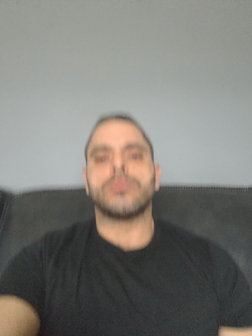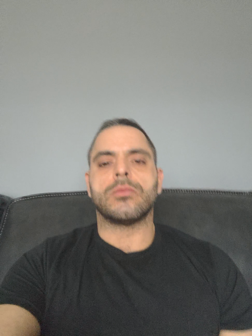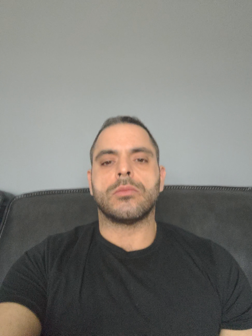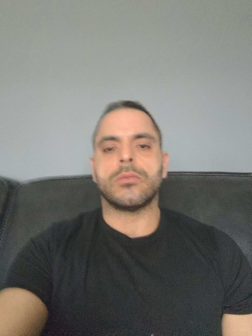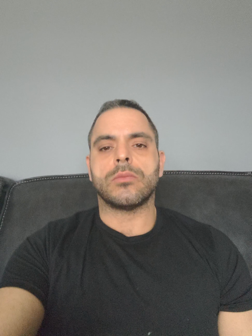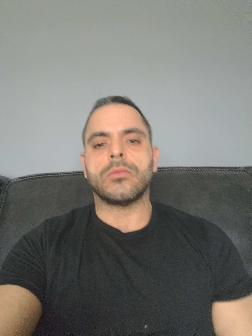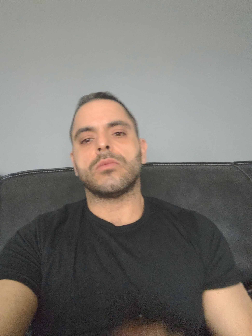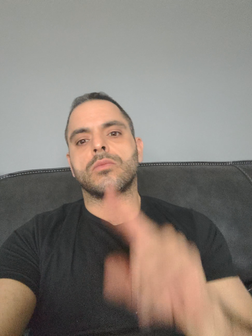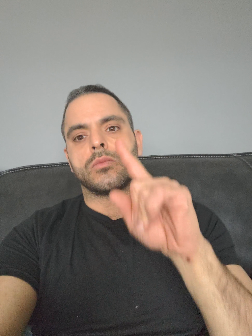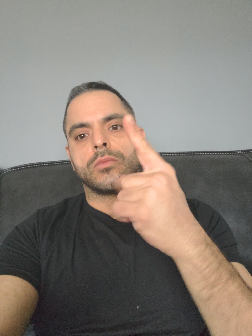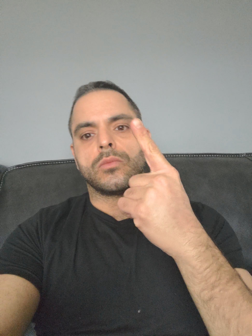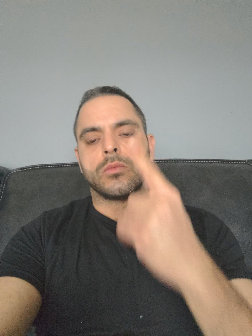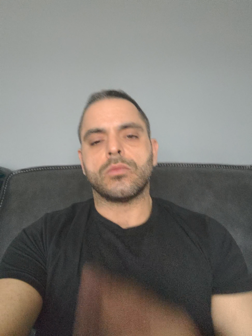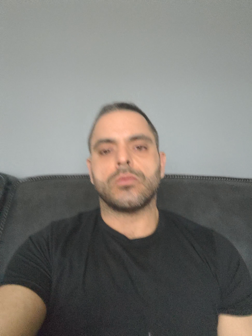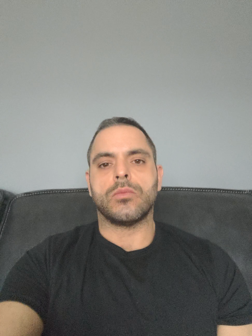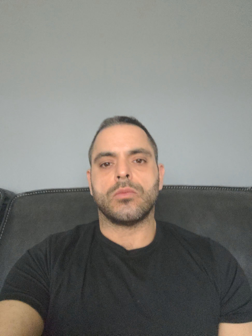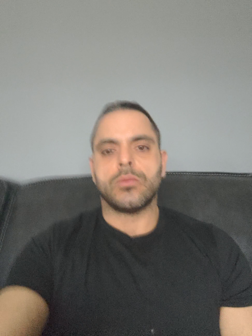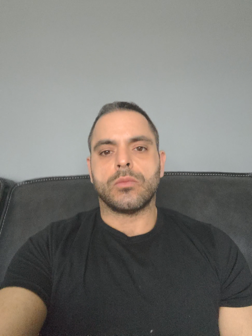first